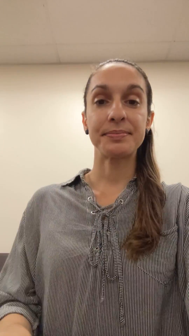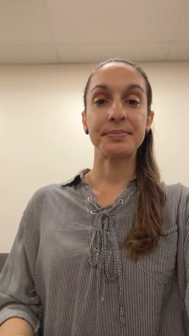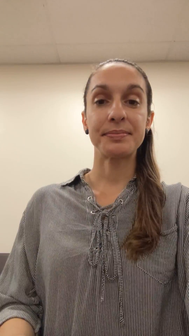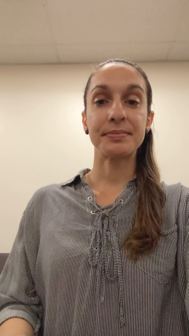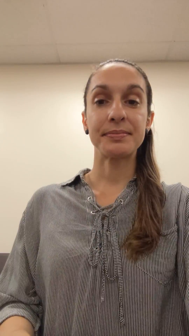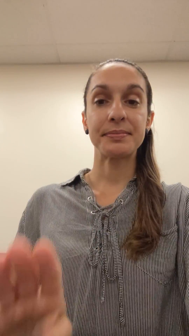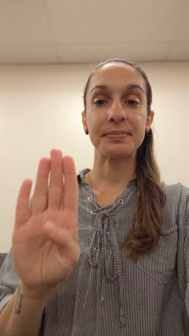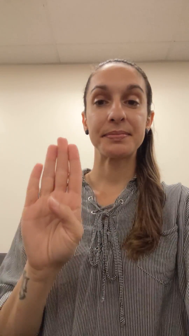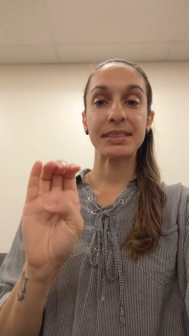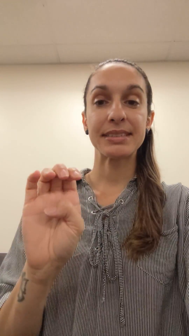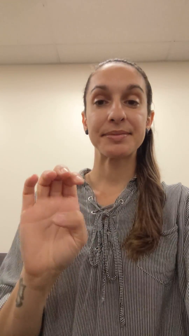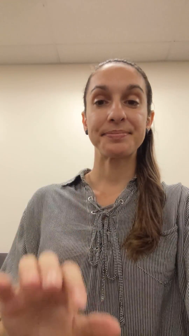be